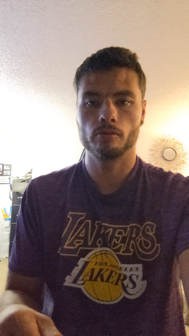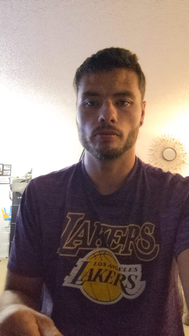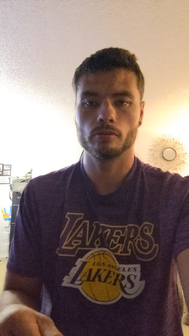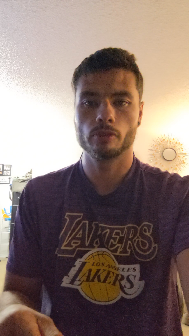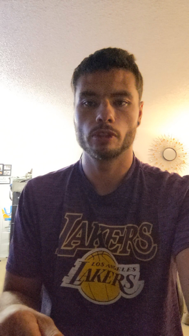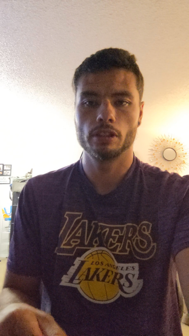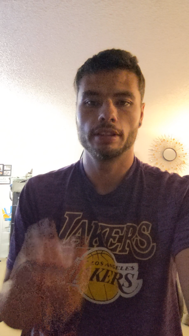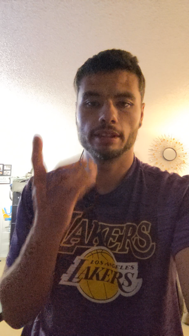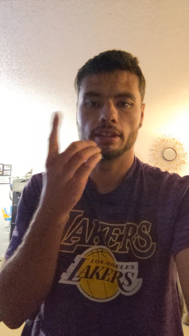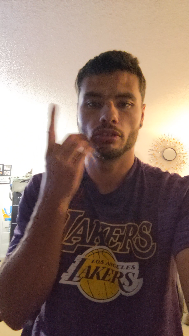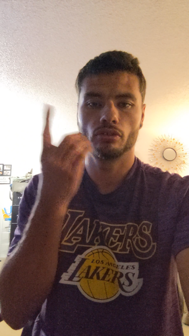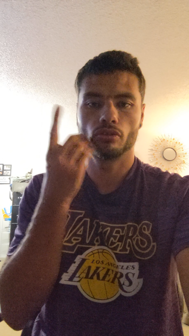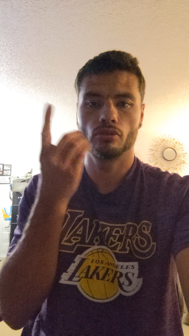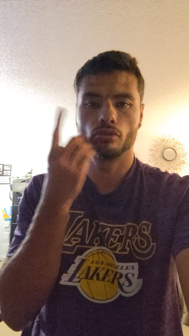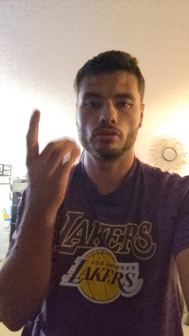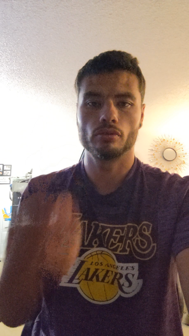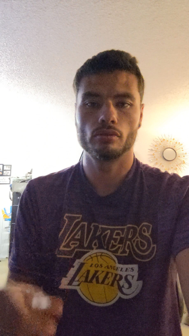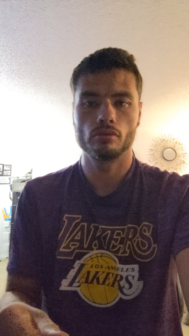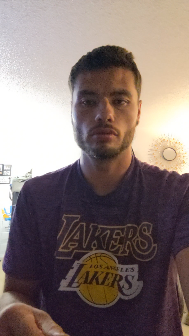dinner